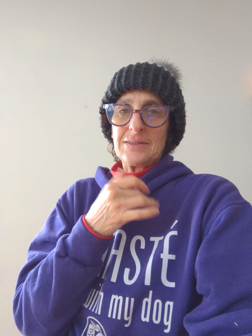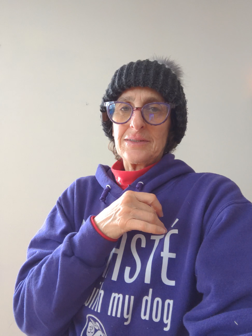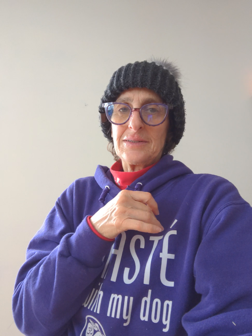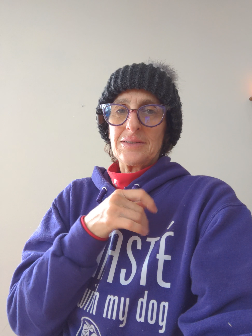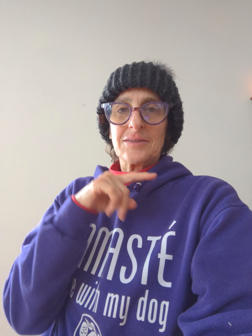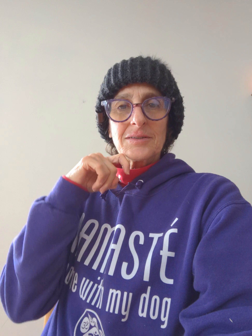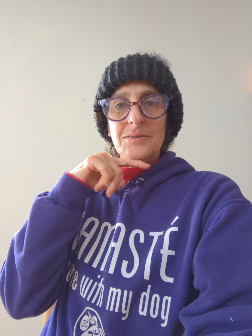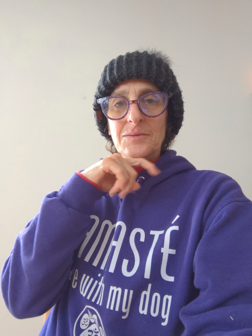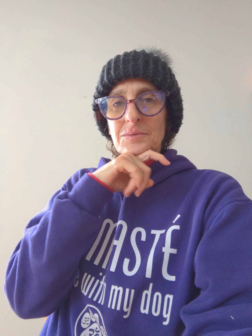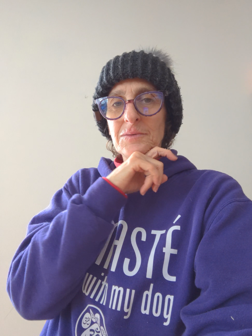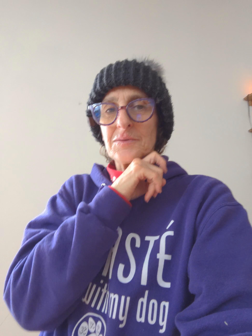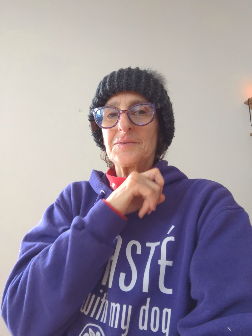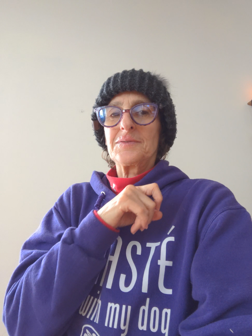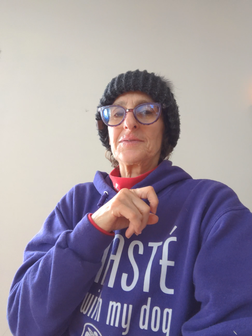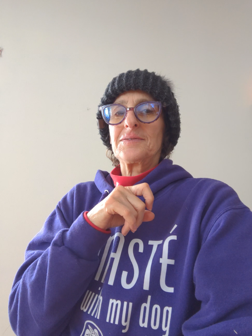cereal